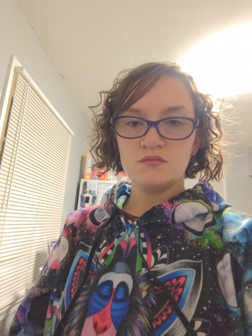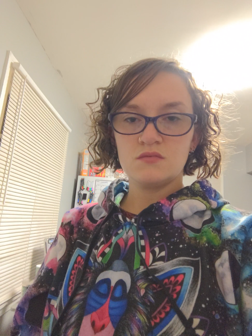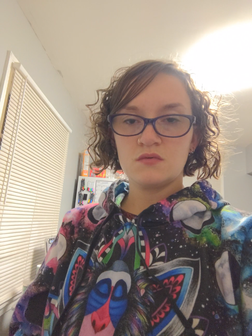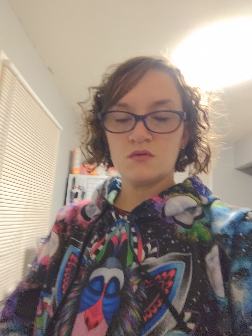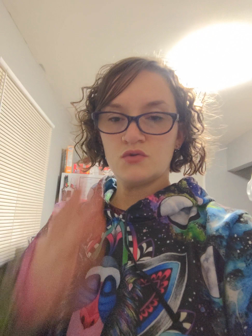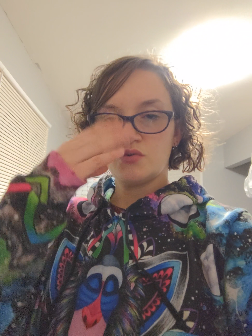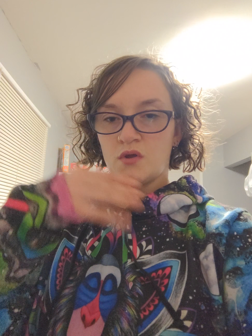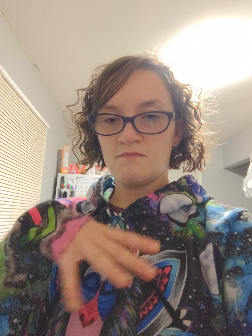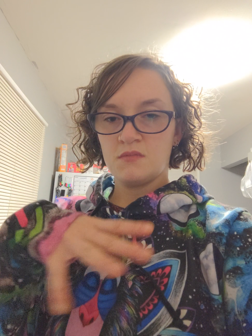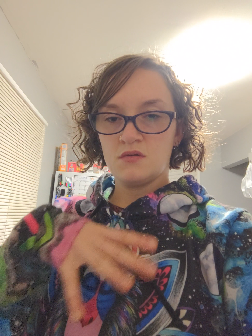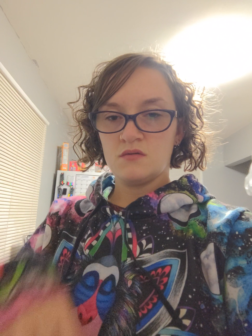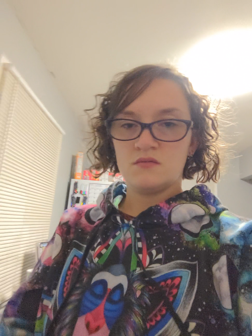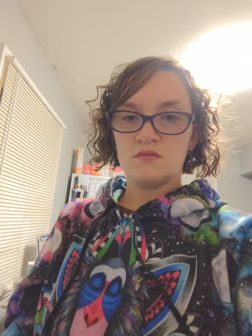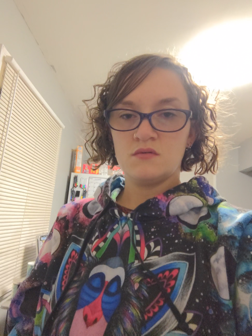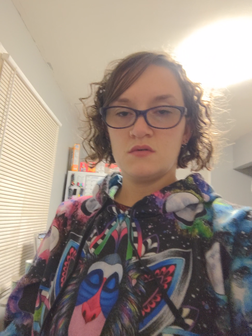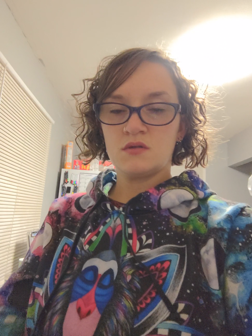pajamas